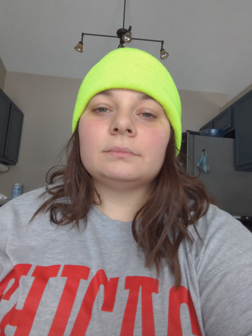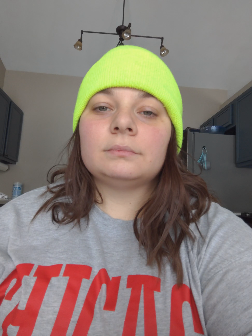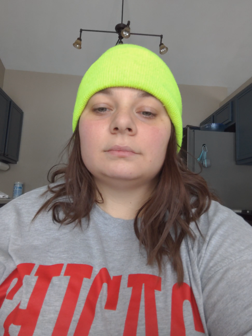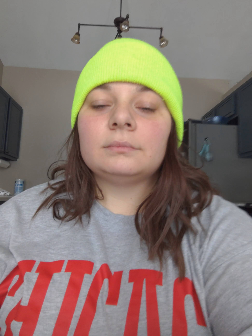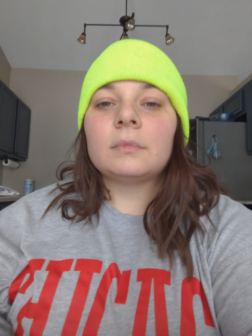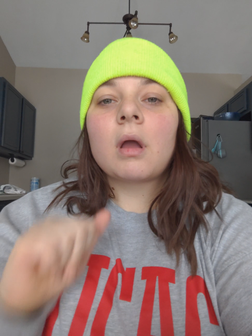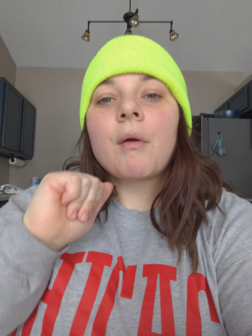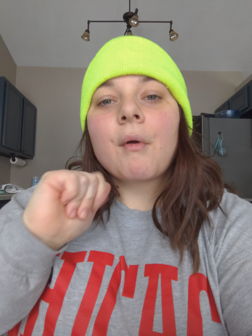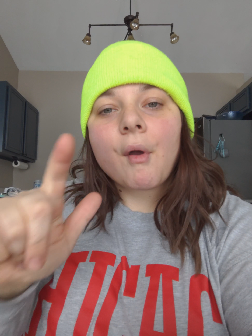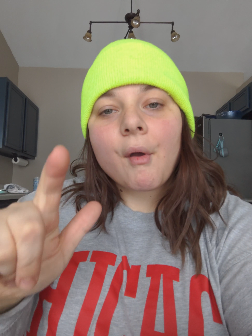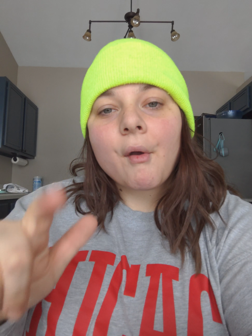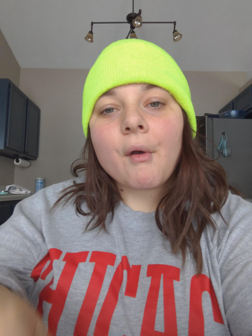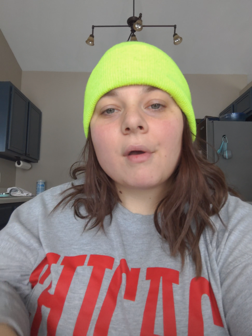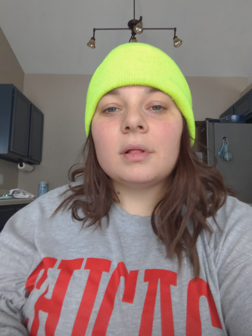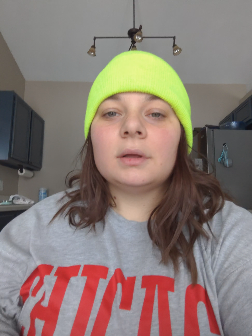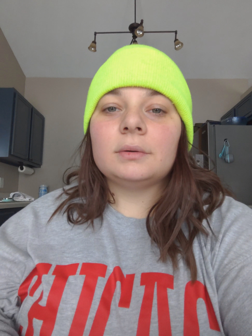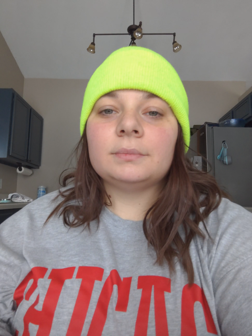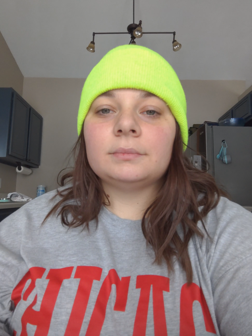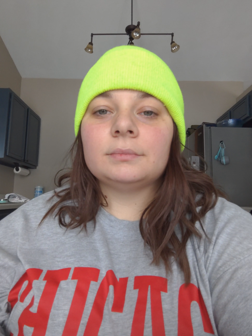all